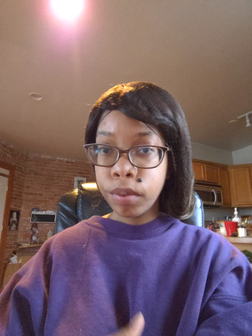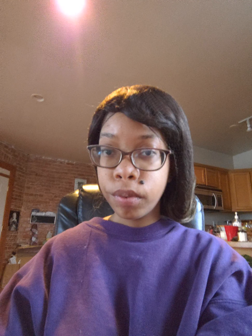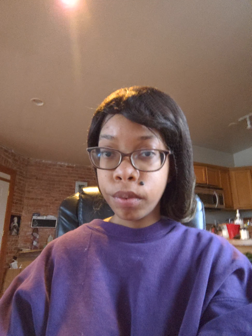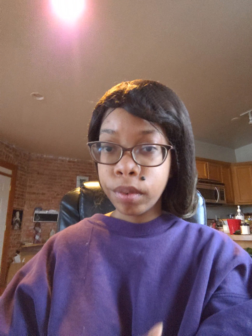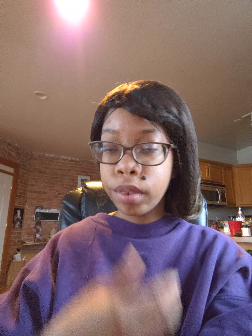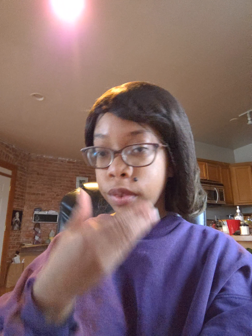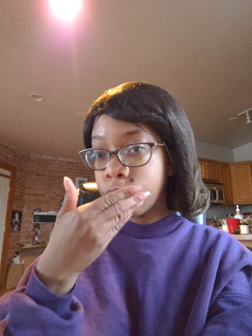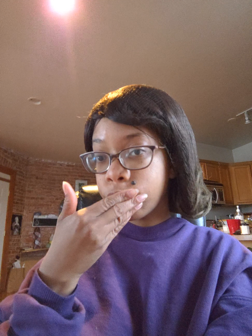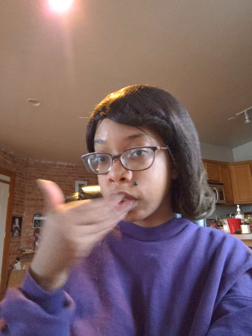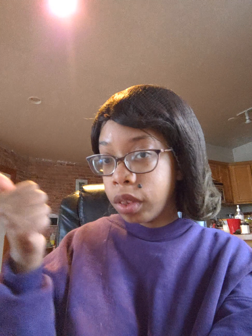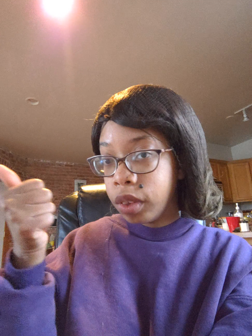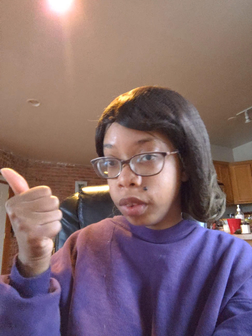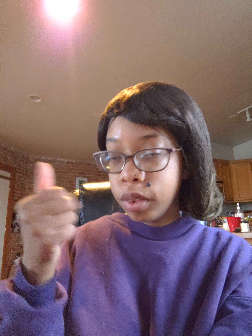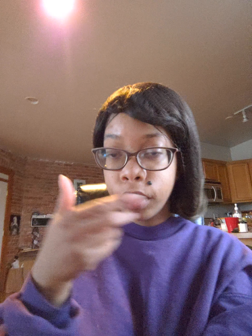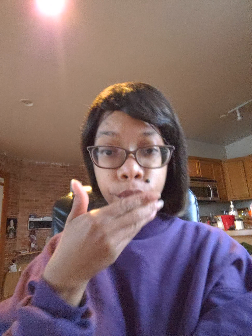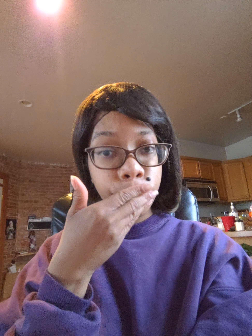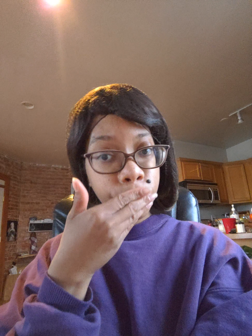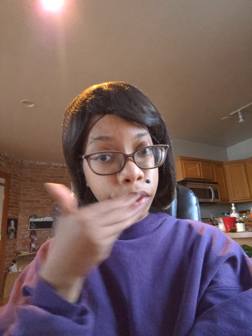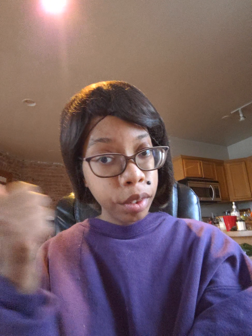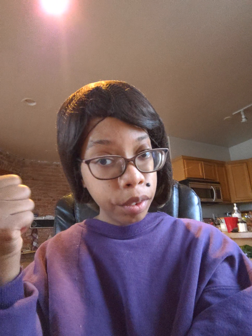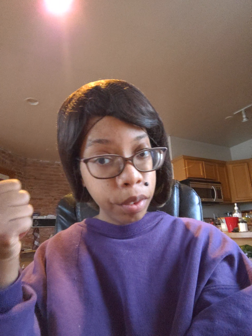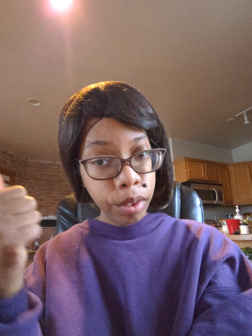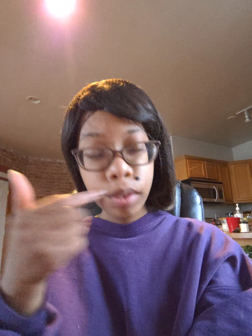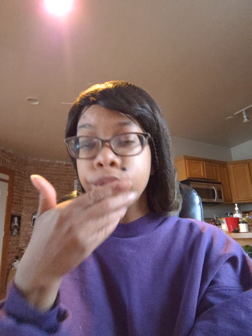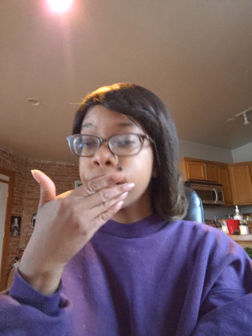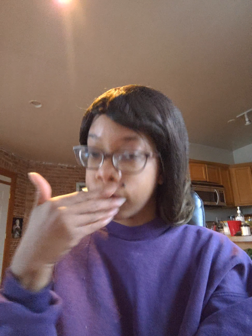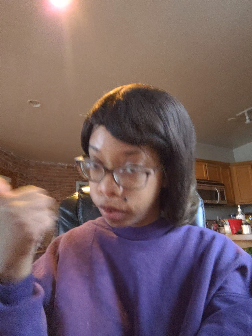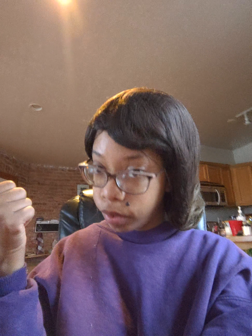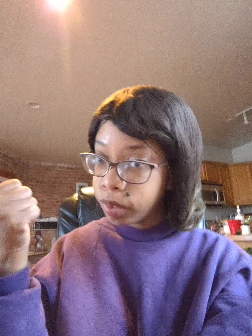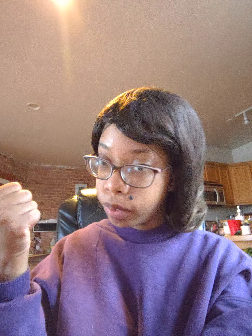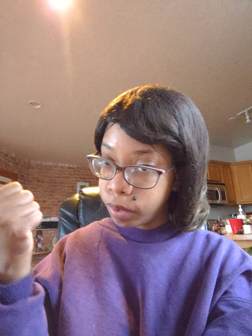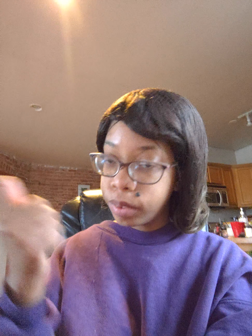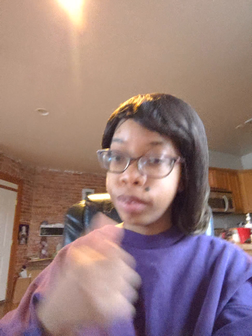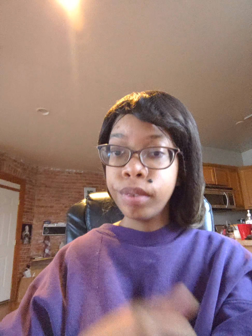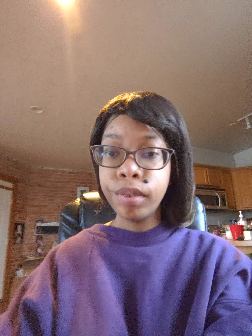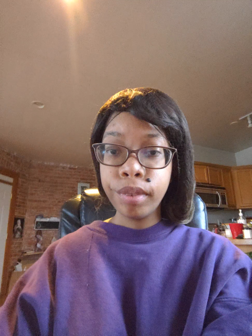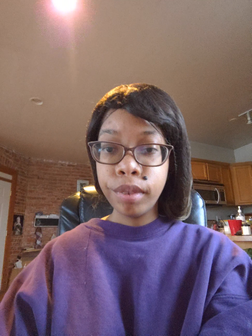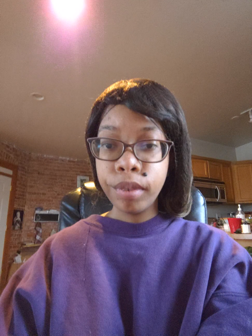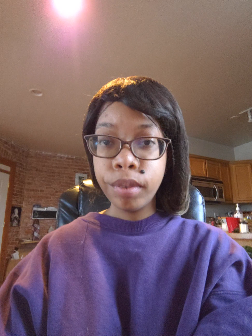better